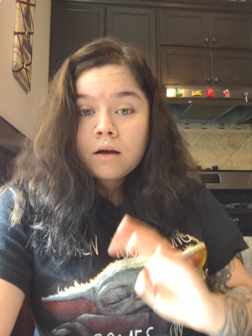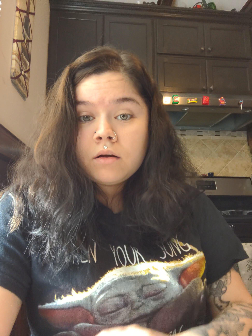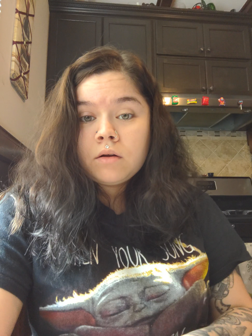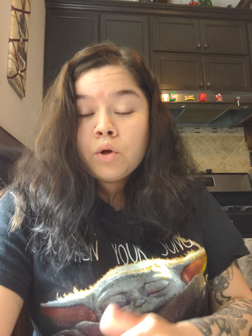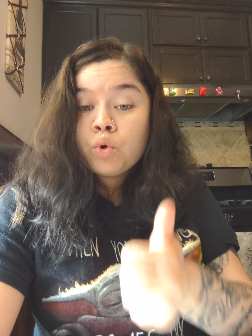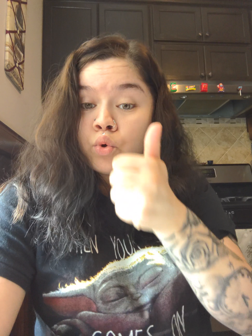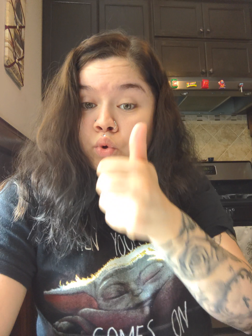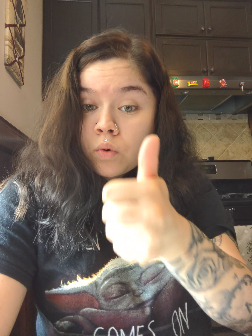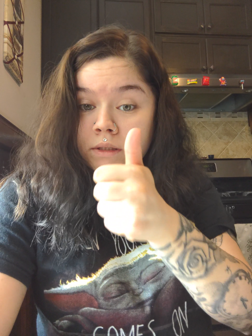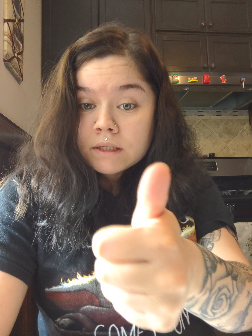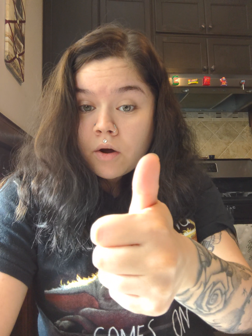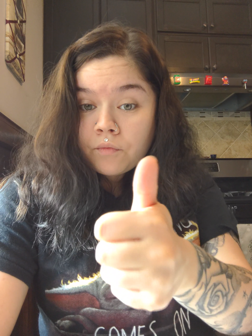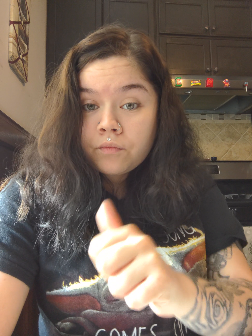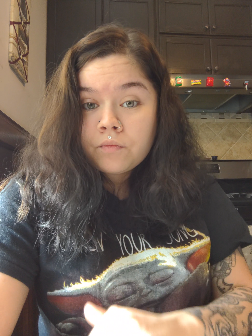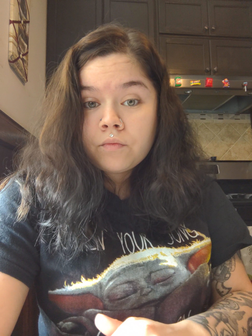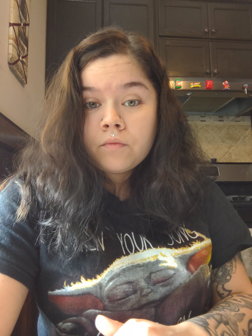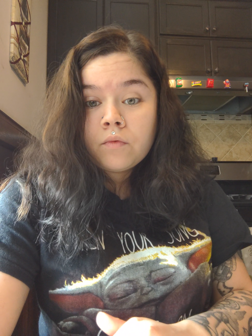yourself